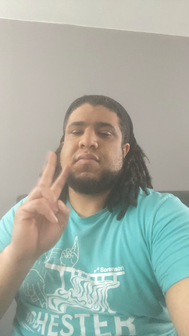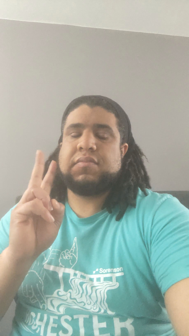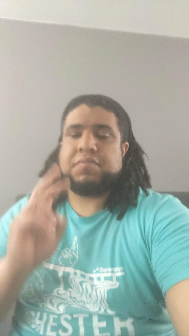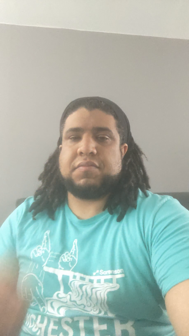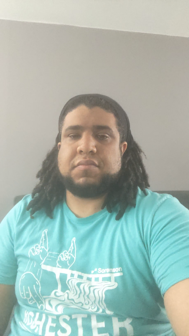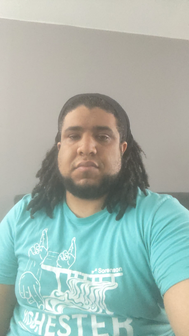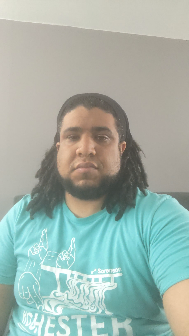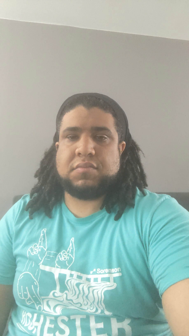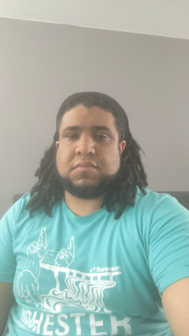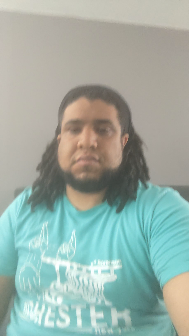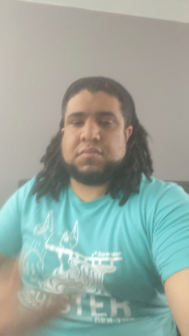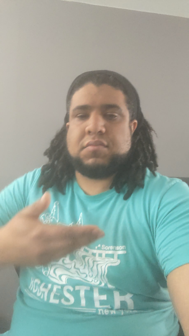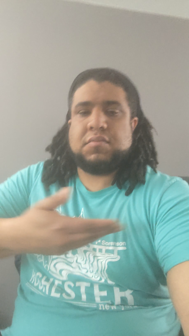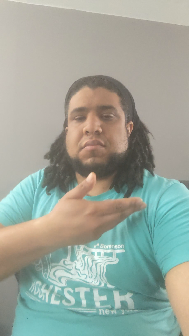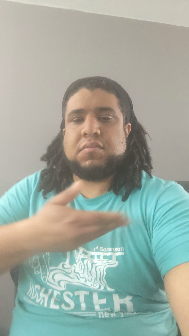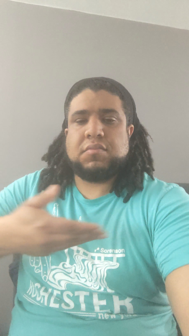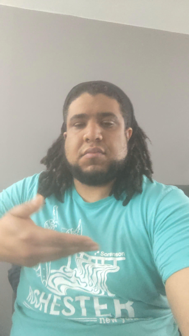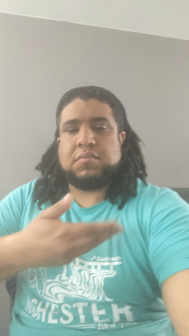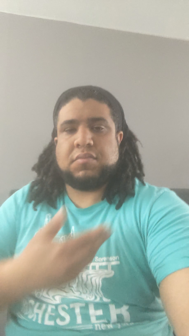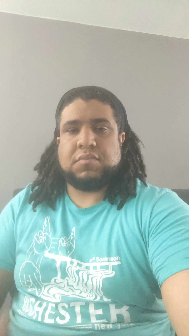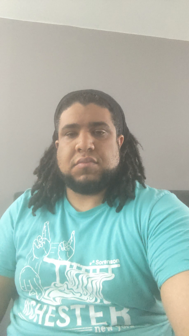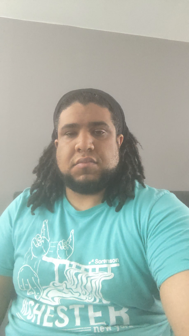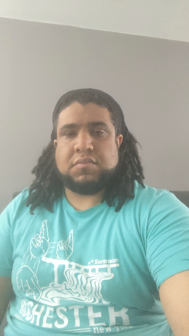baby